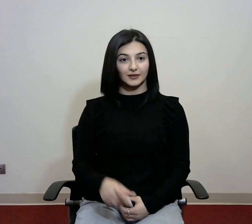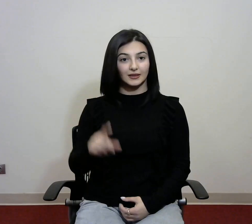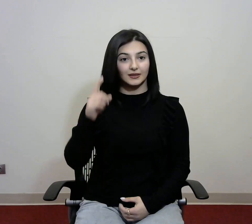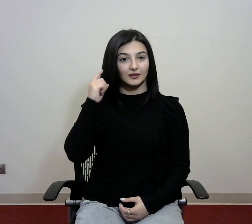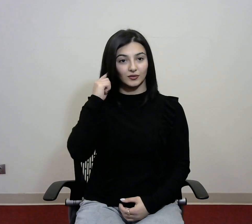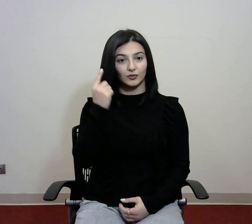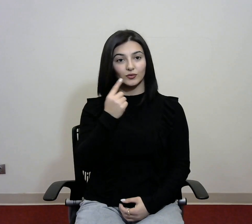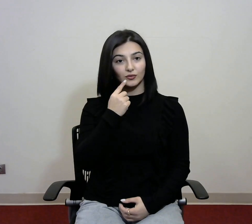eşitmə məhdüdiyyətli